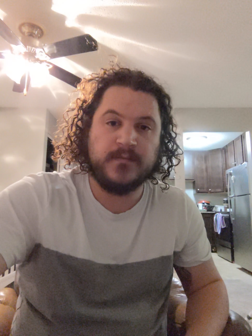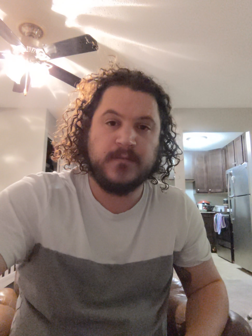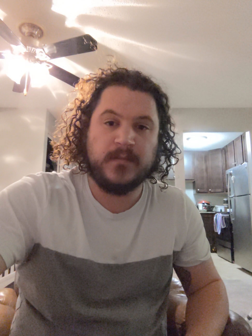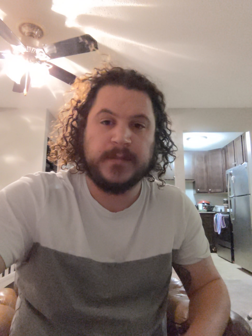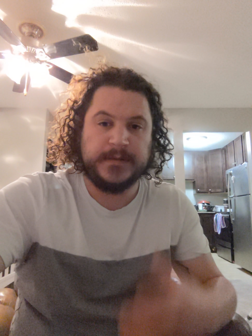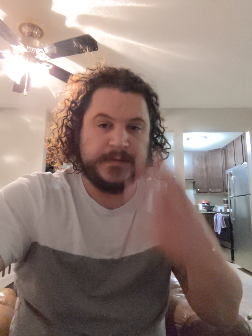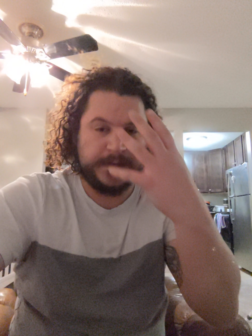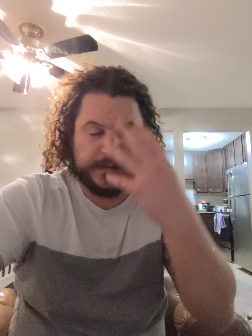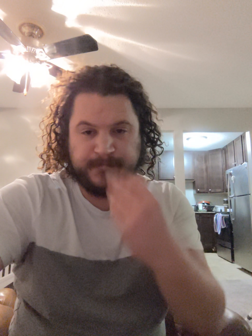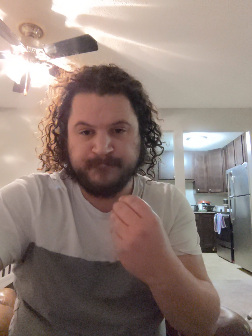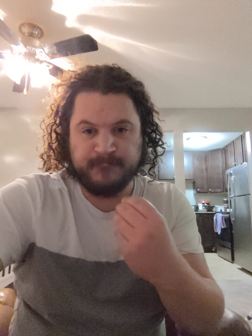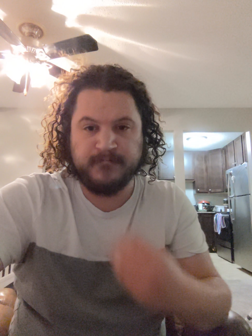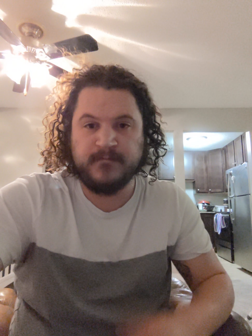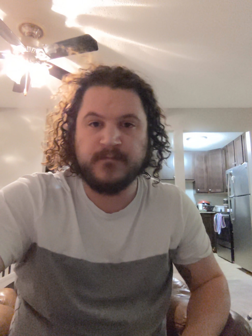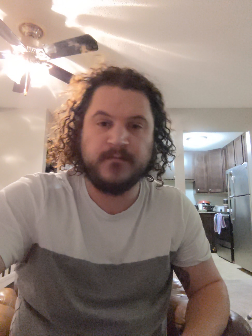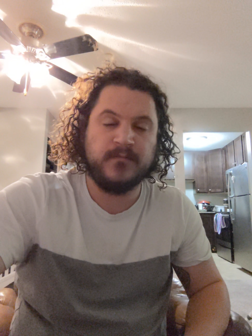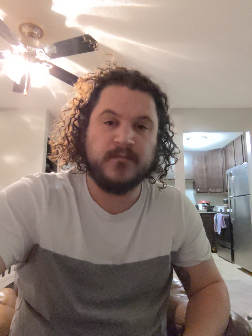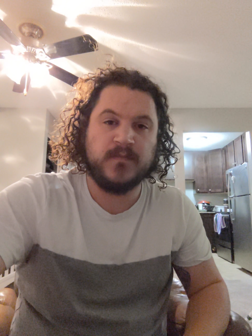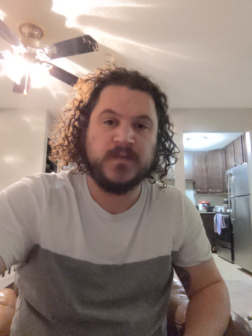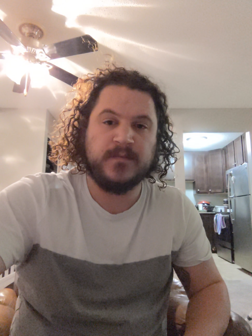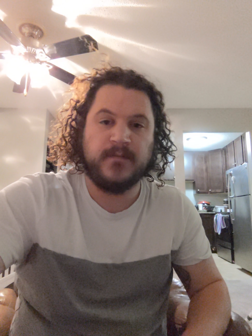sleep